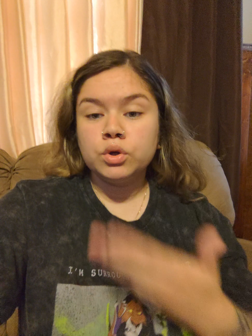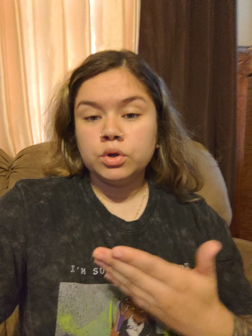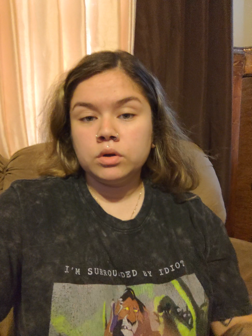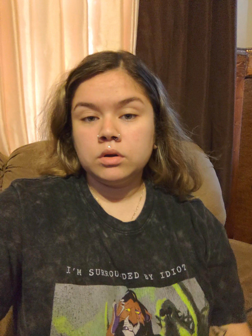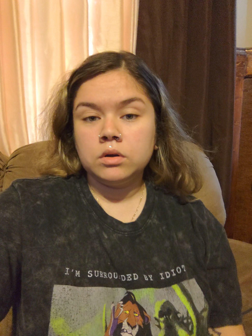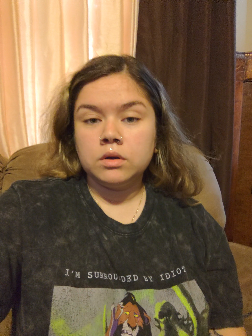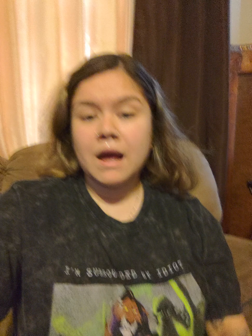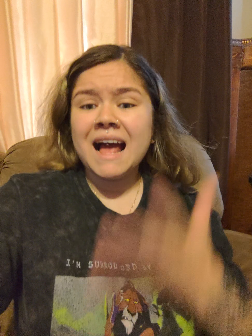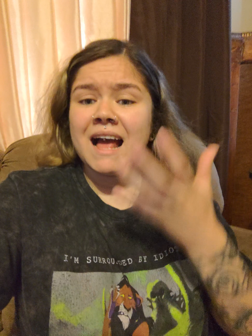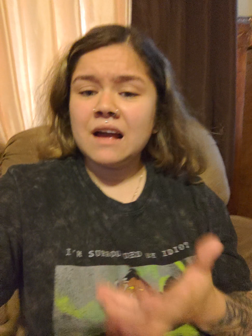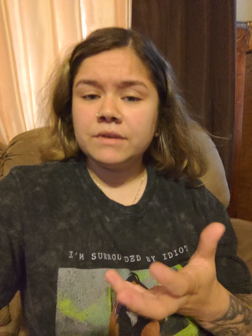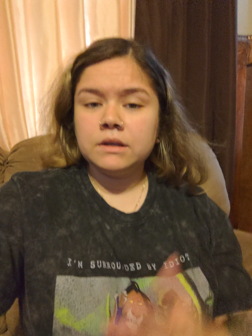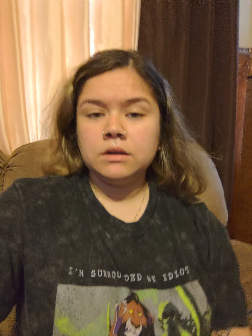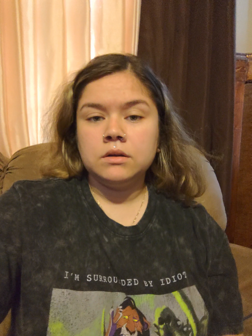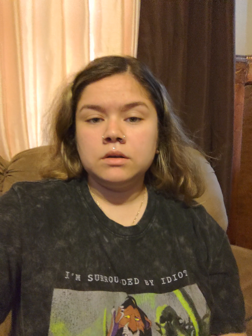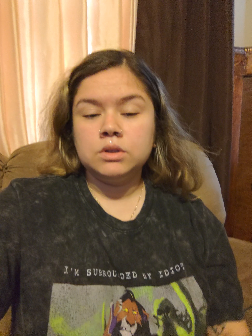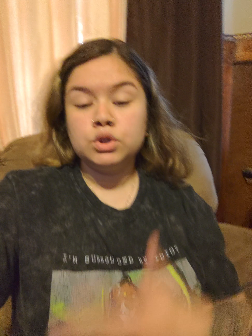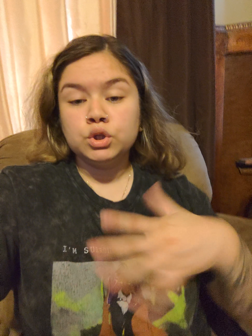heavy